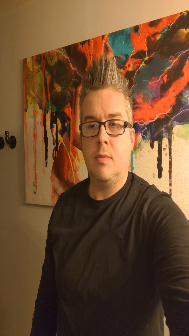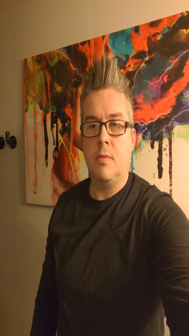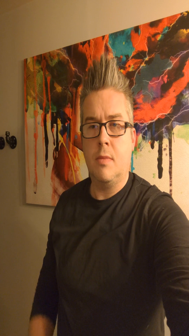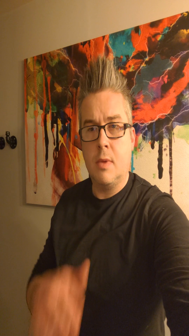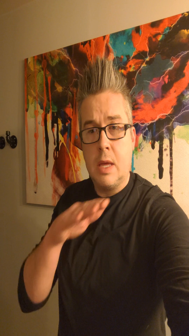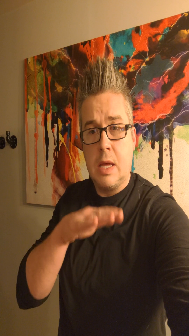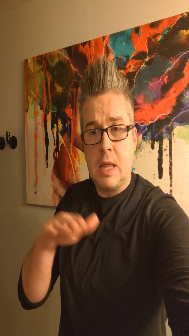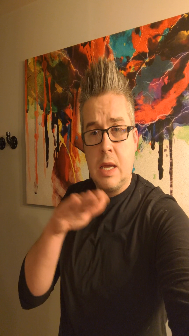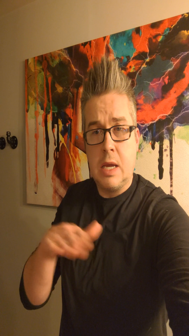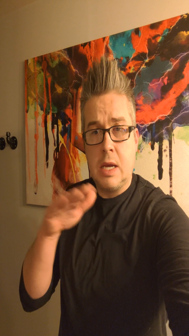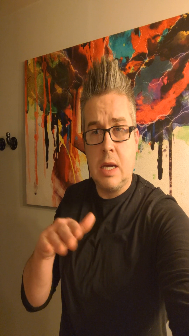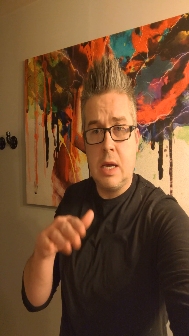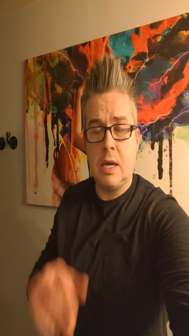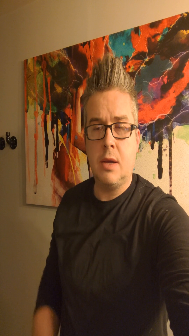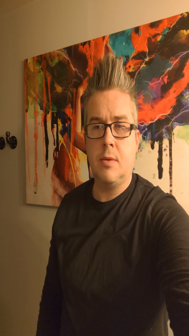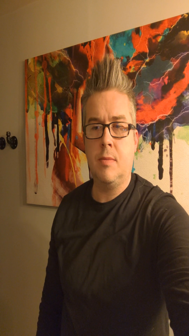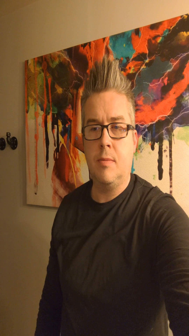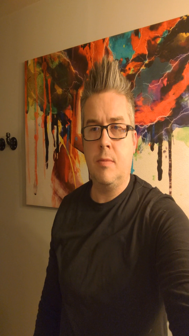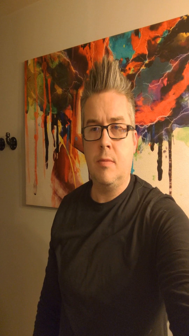clean